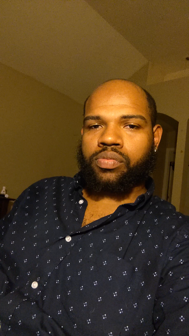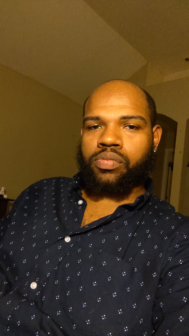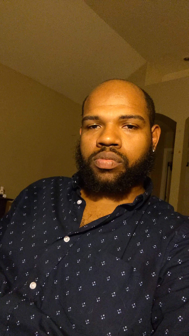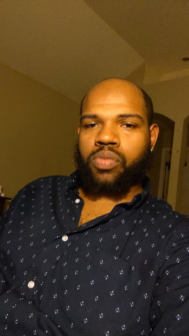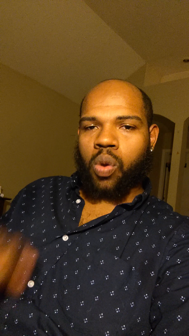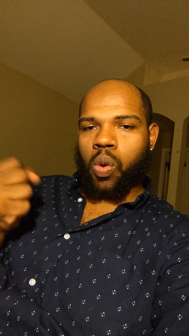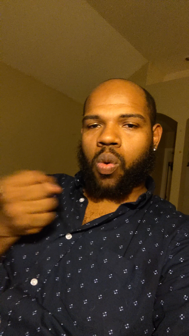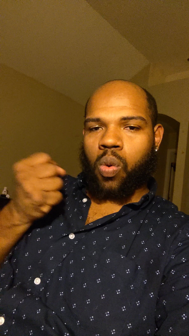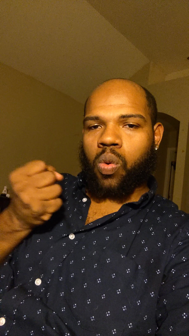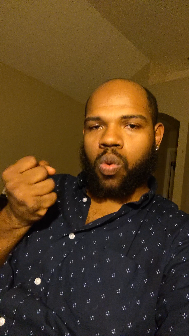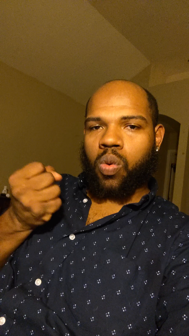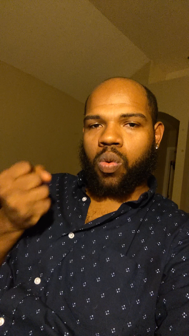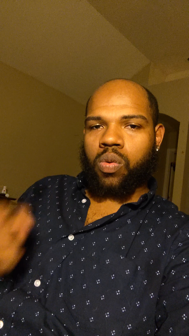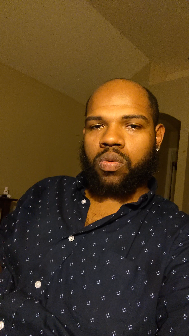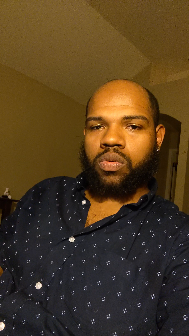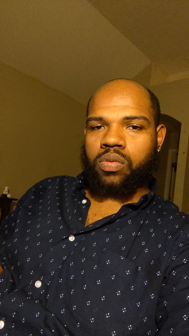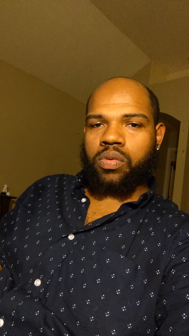hold